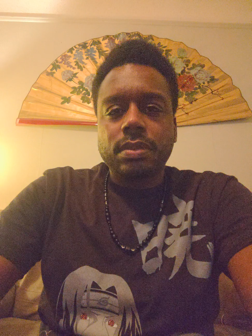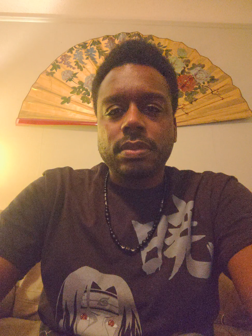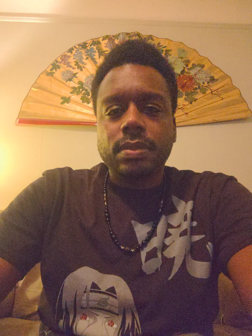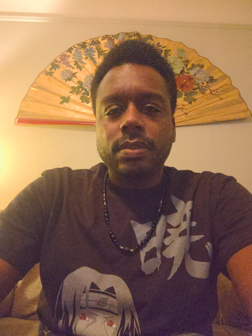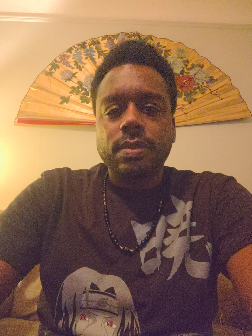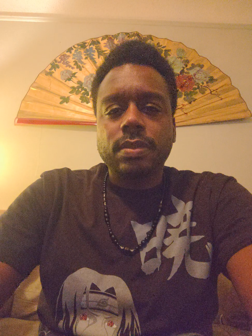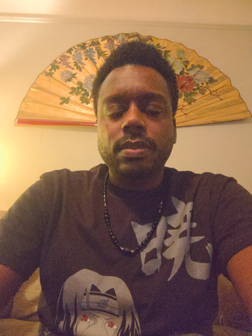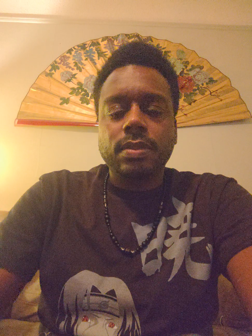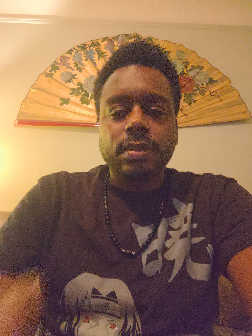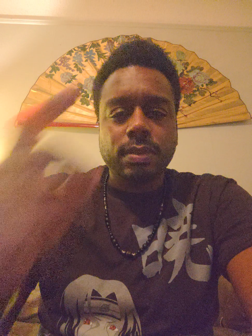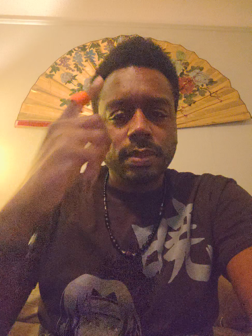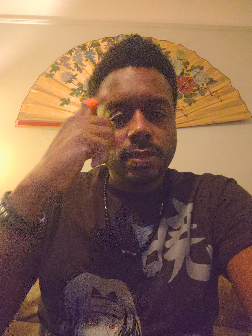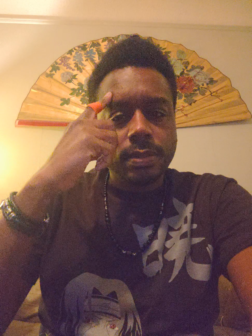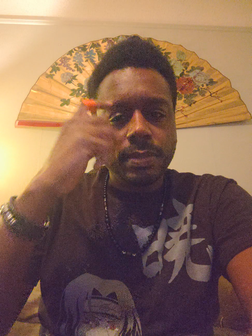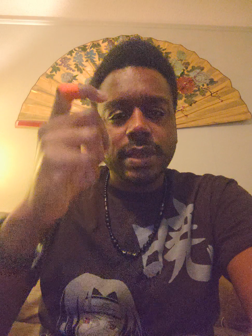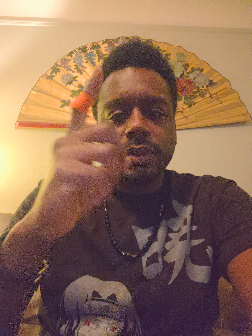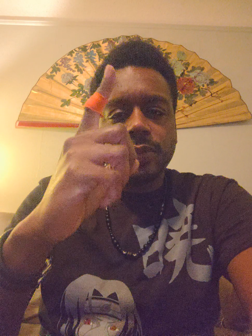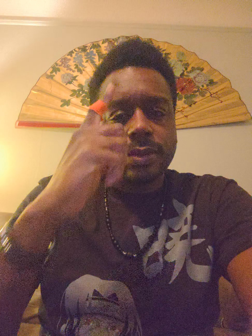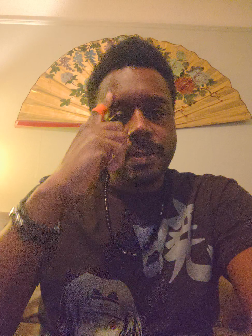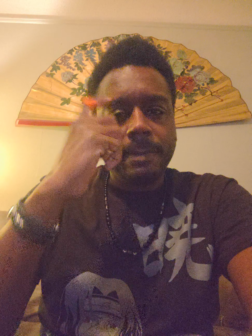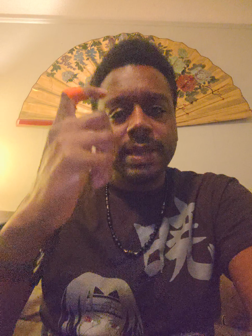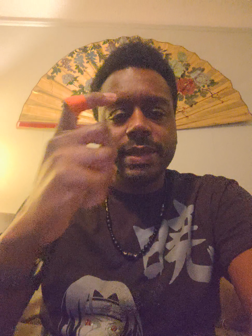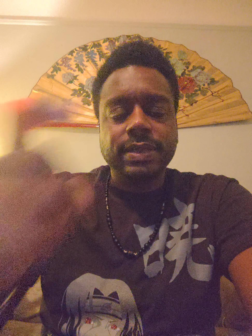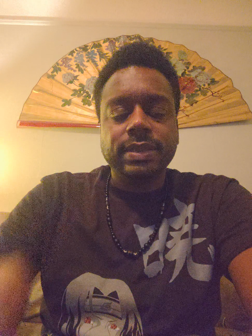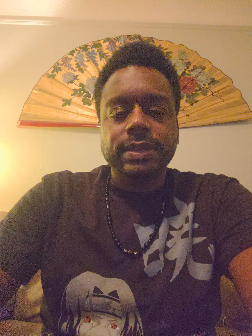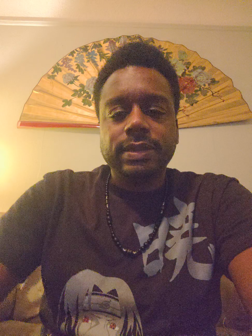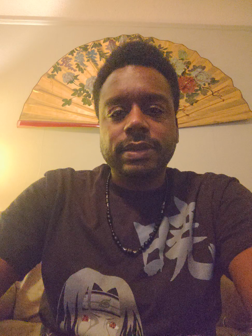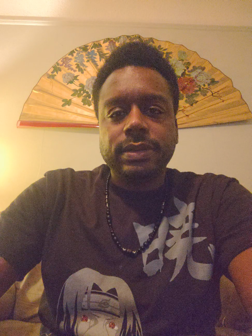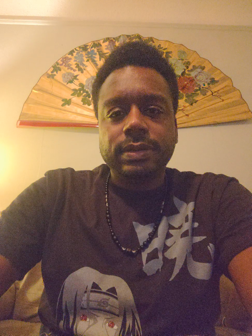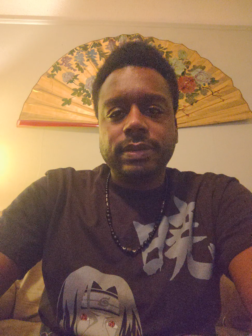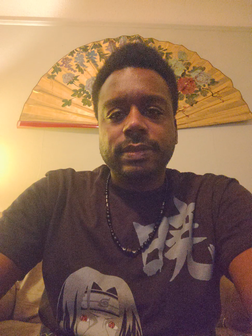penny